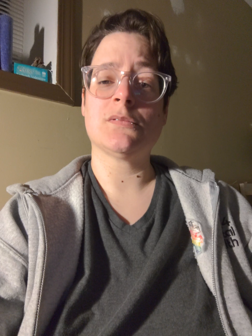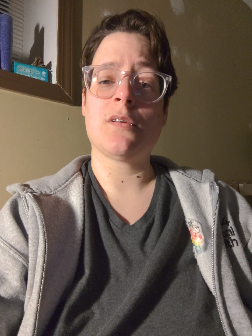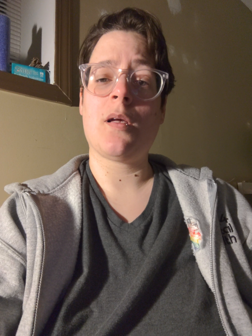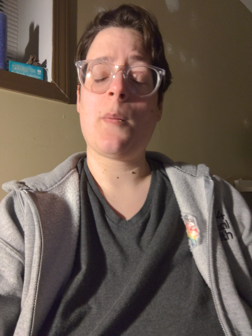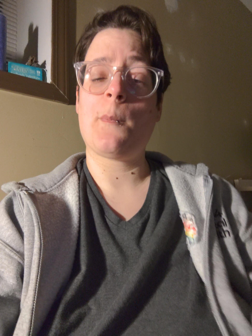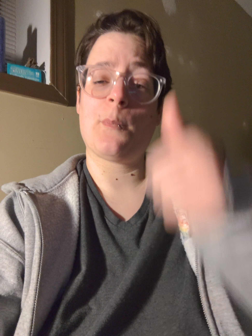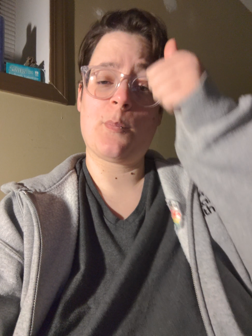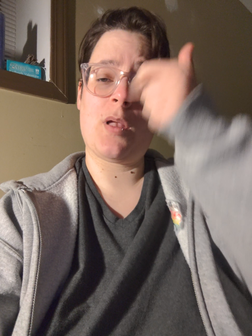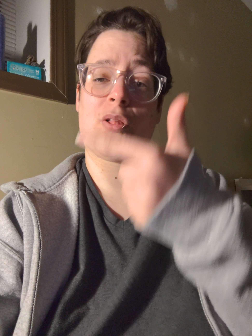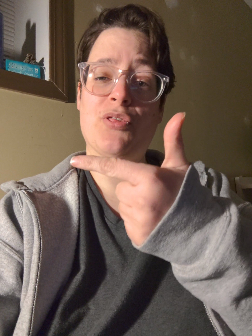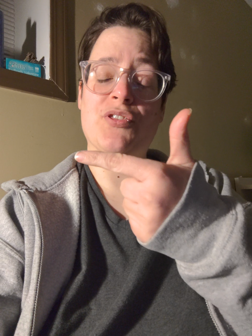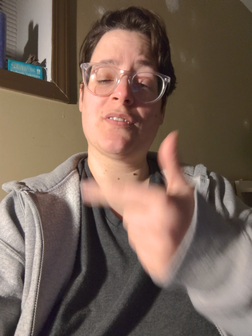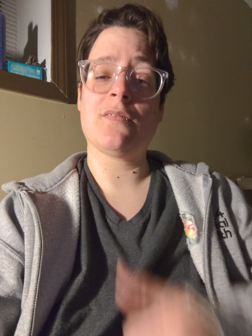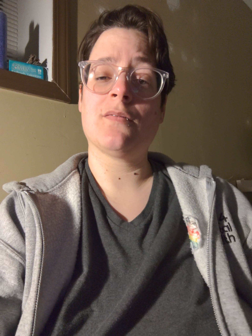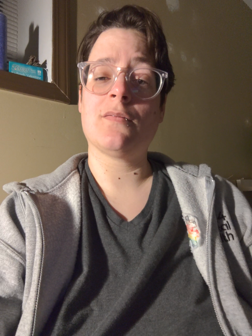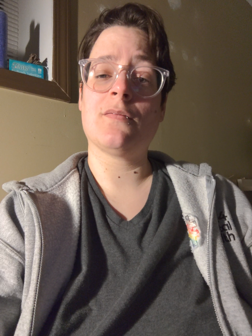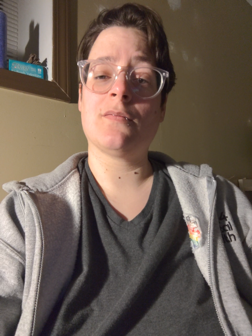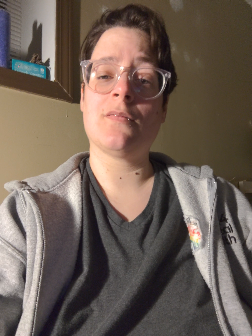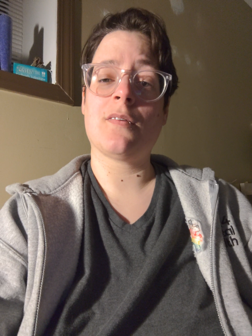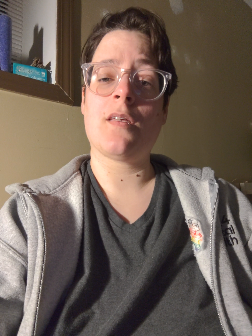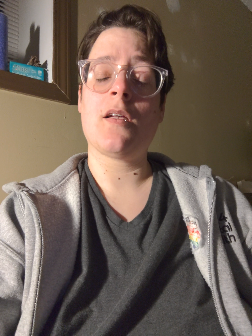brother